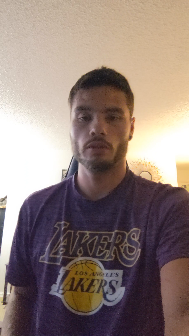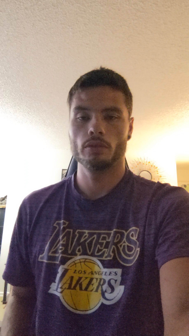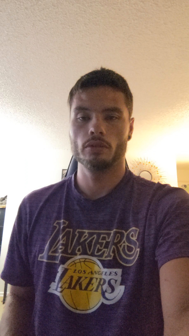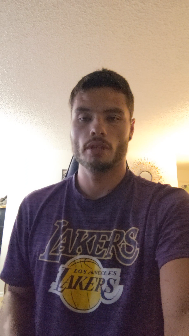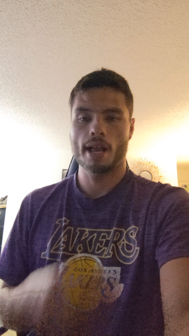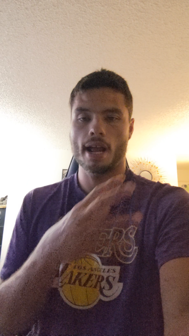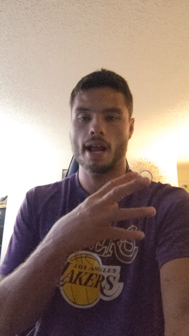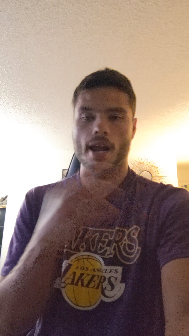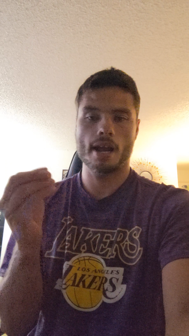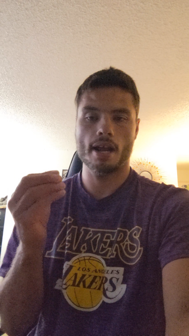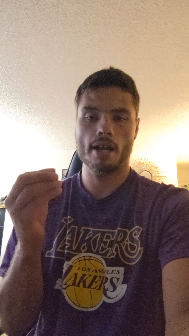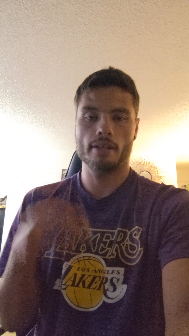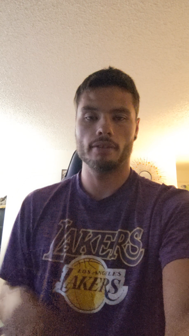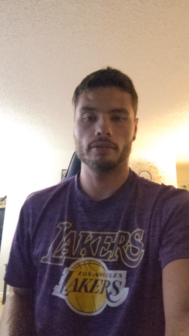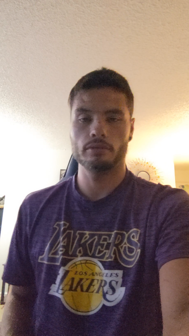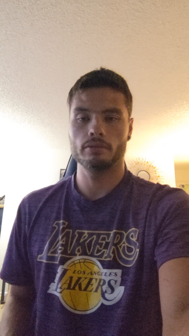and